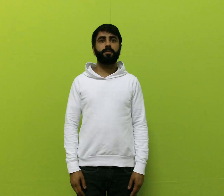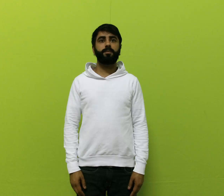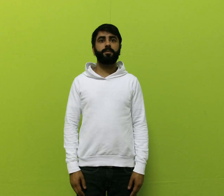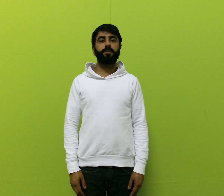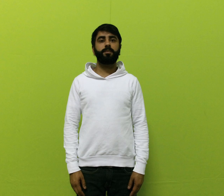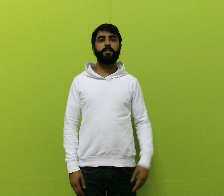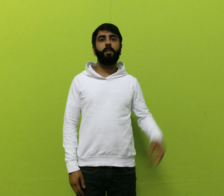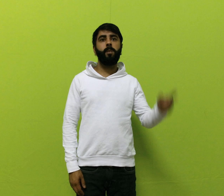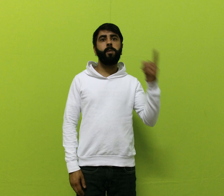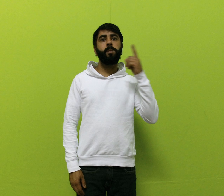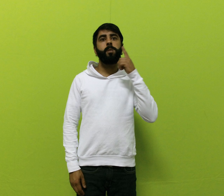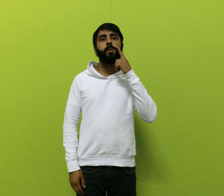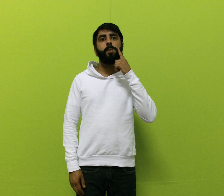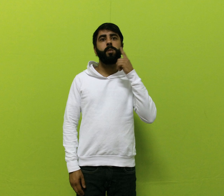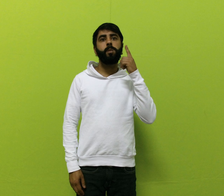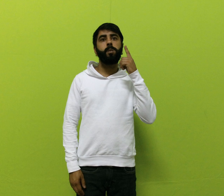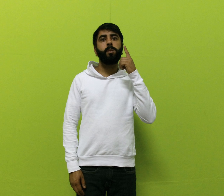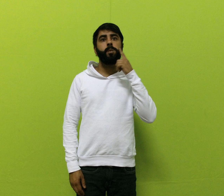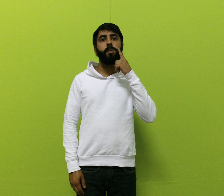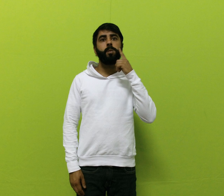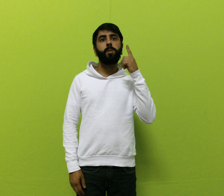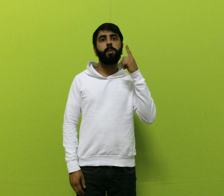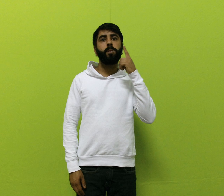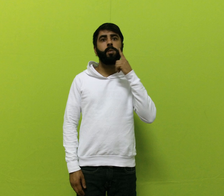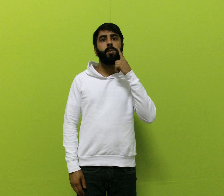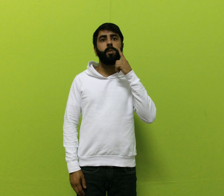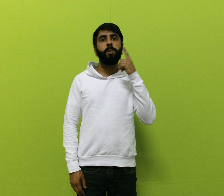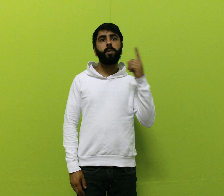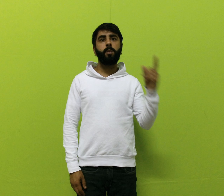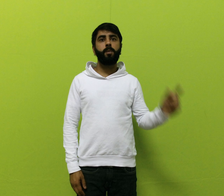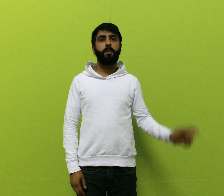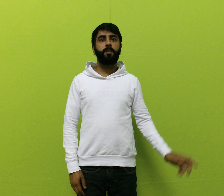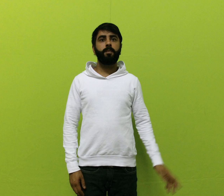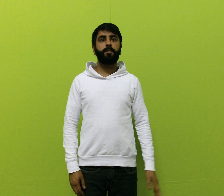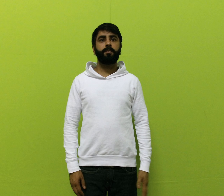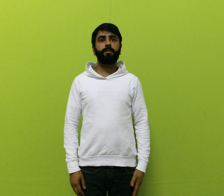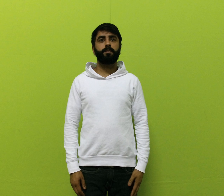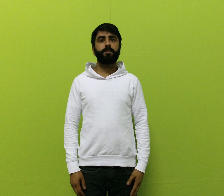bala